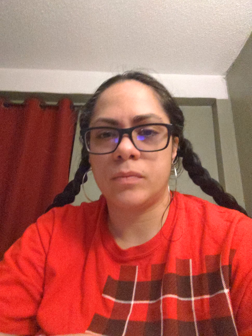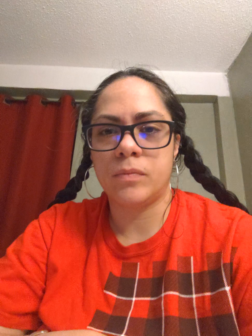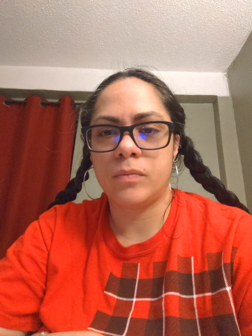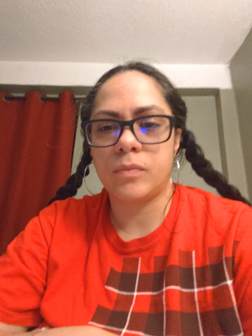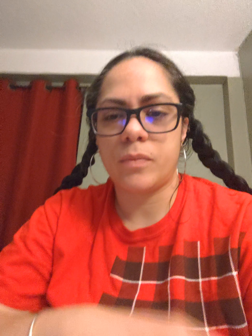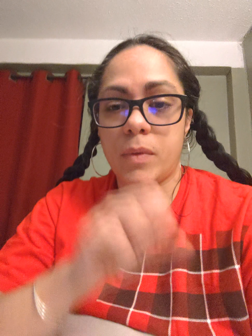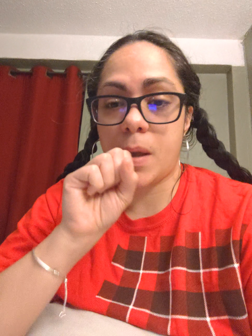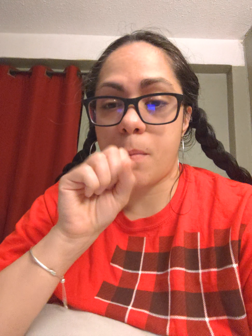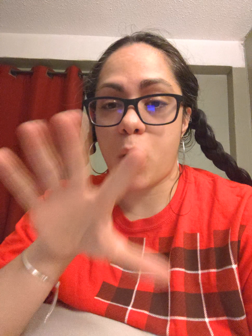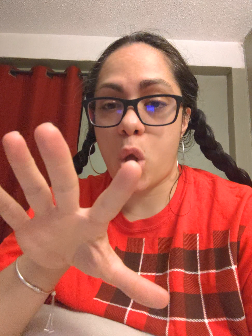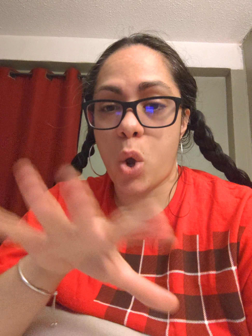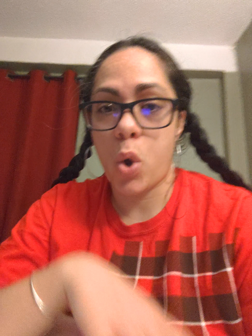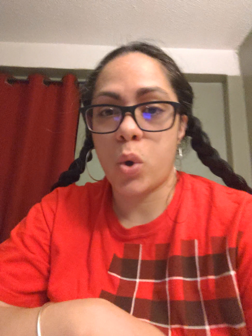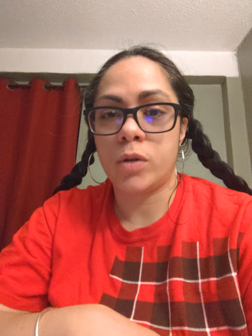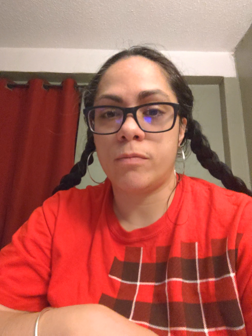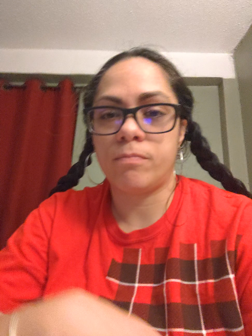blow